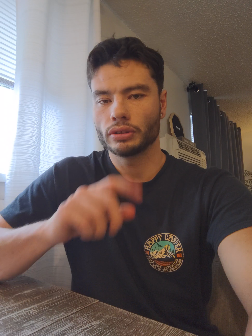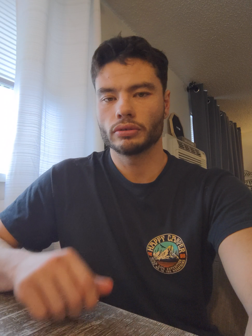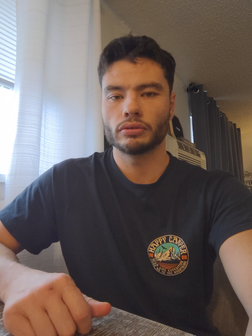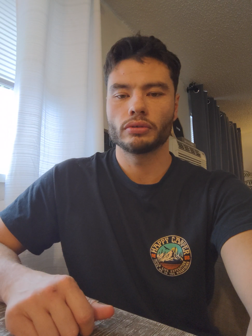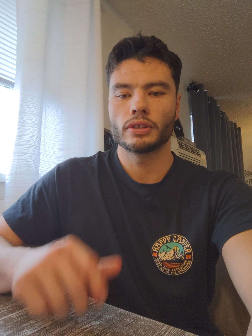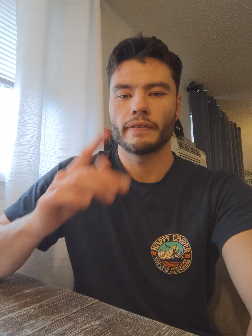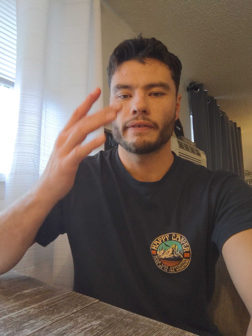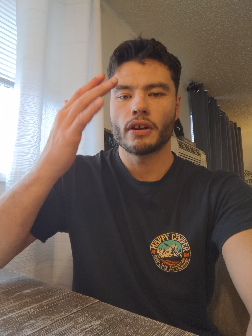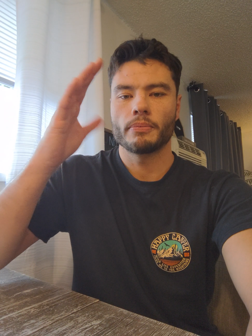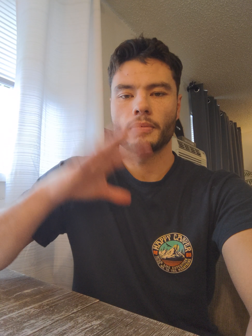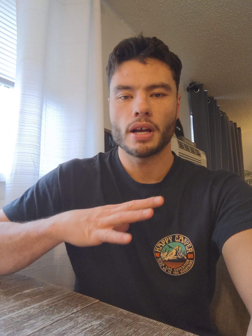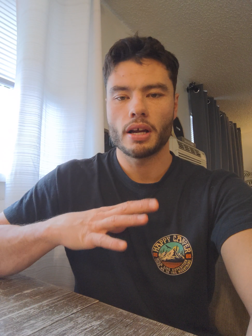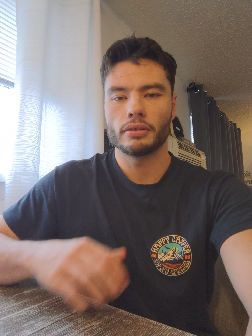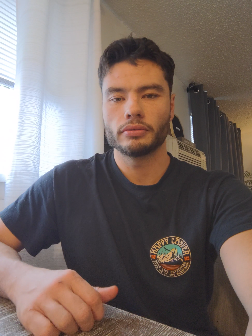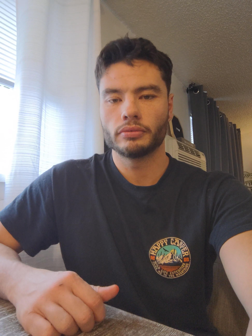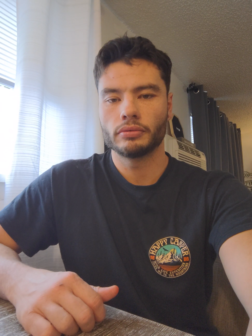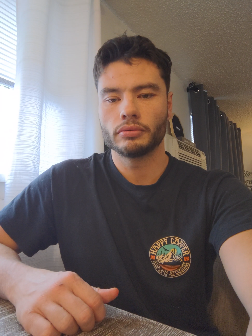fireman